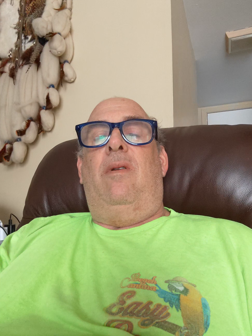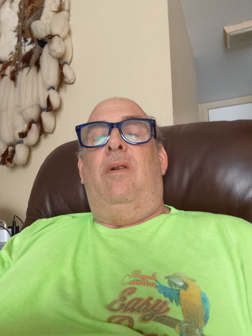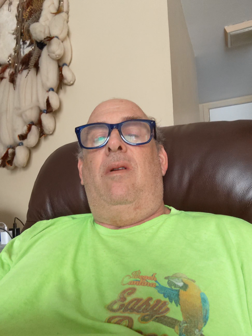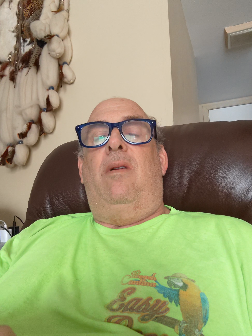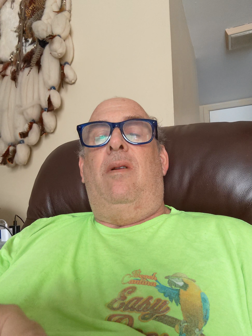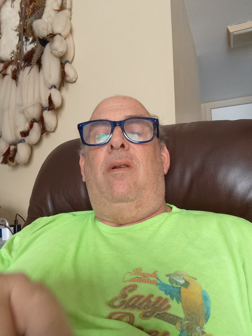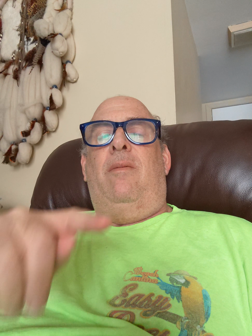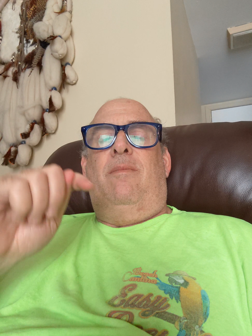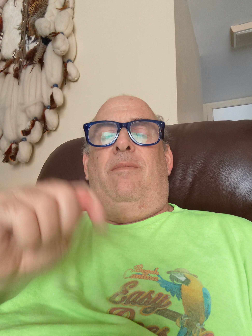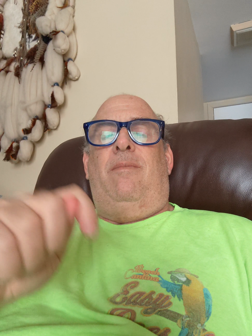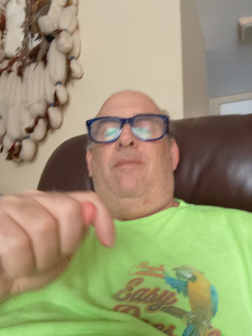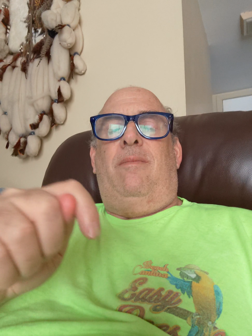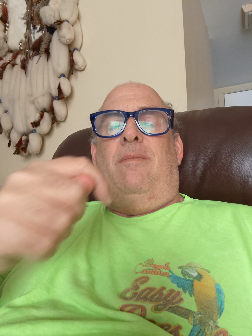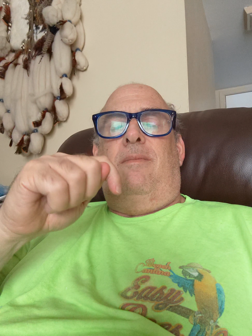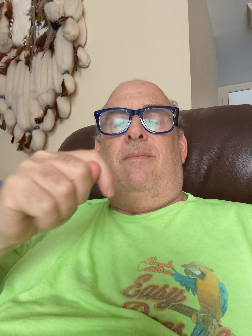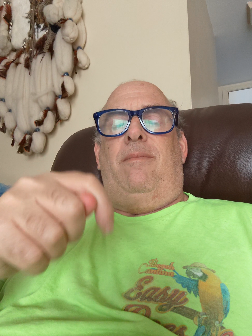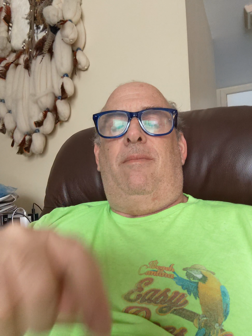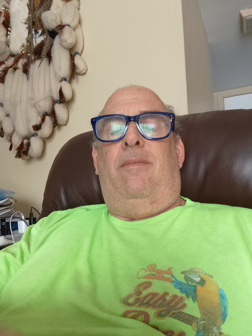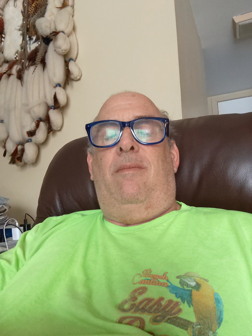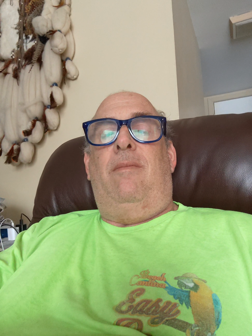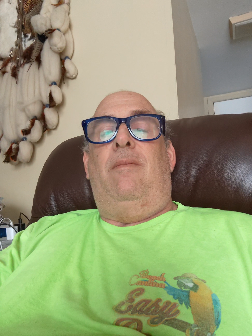potty